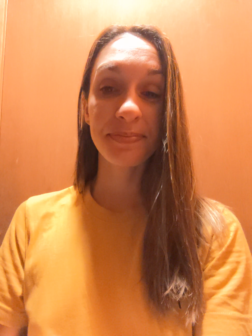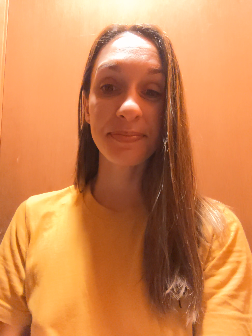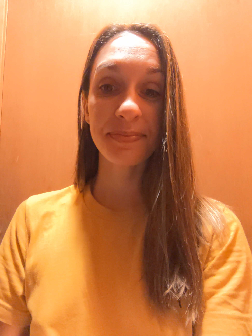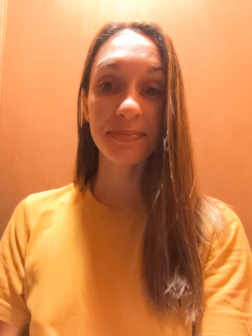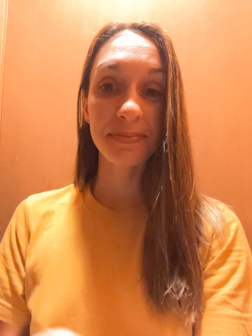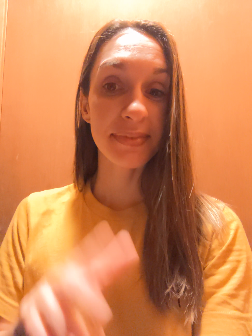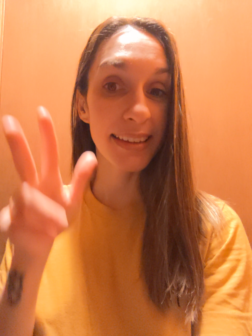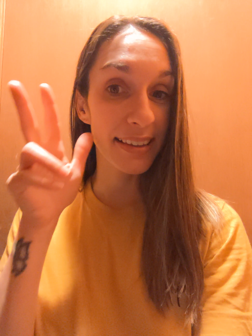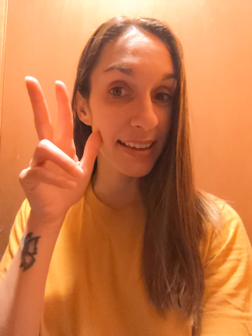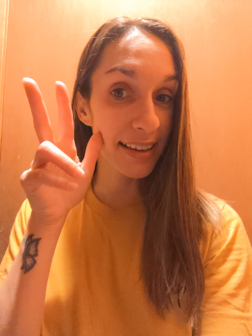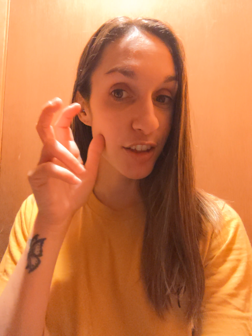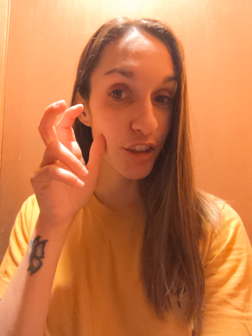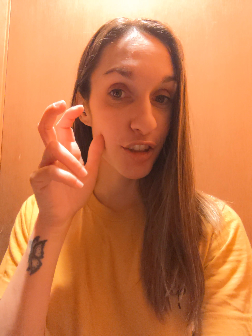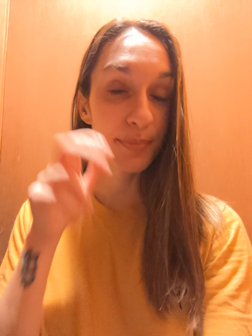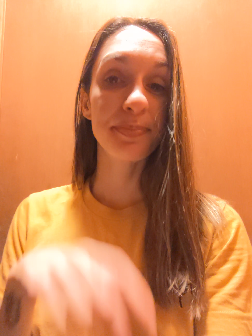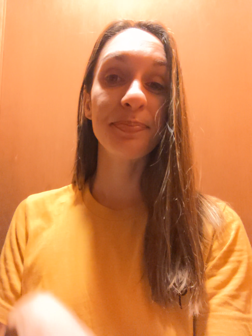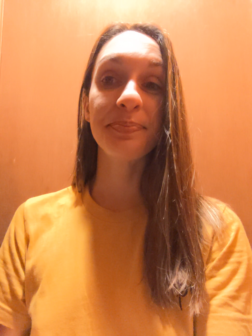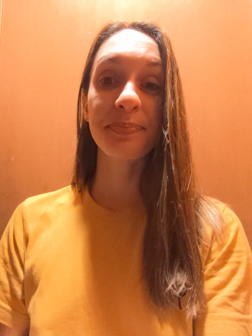hear